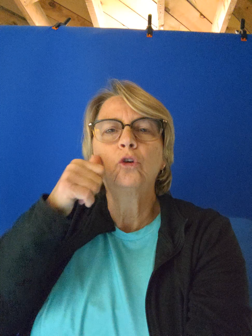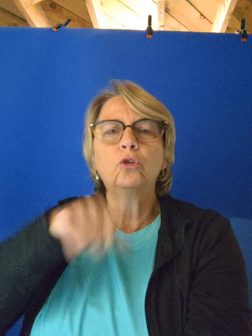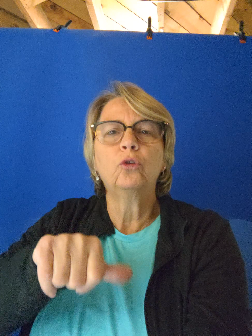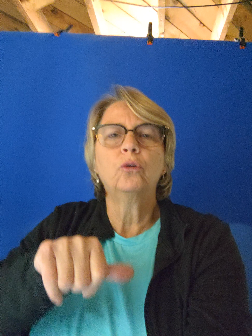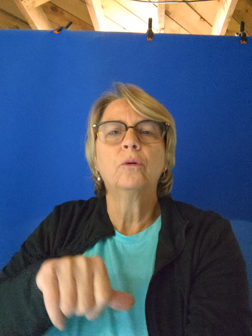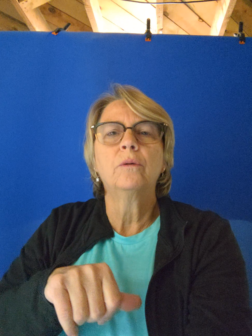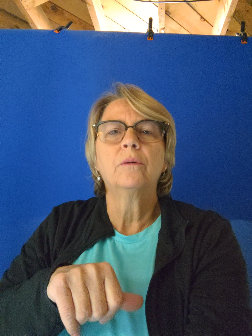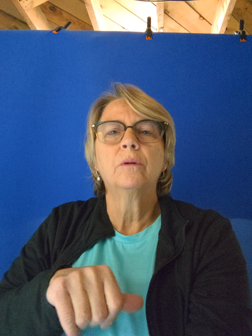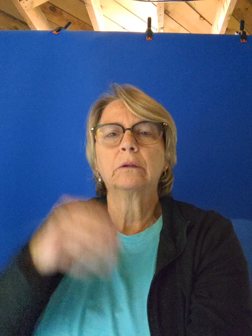girl